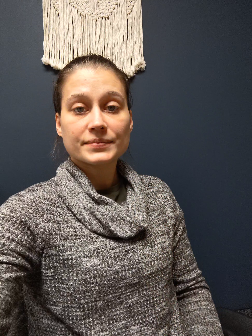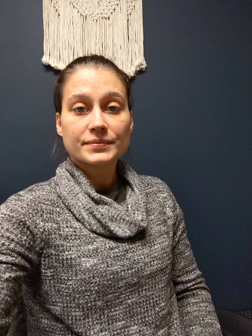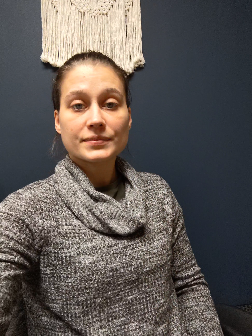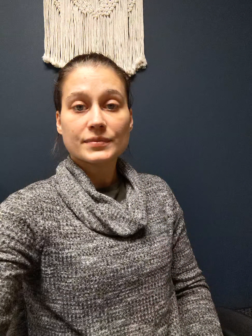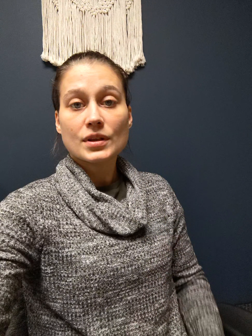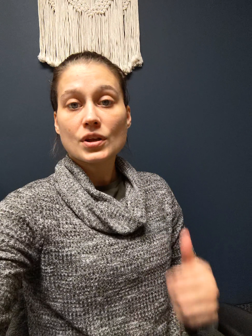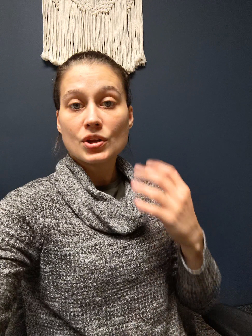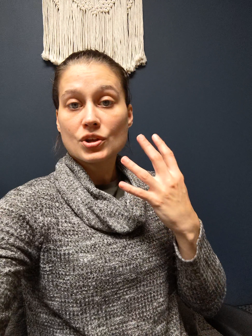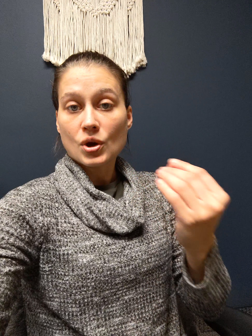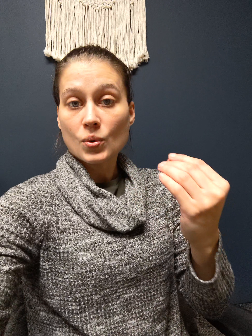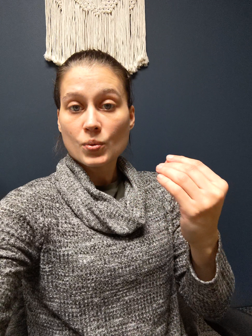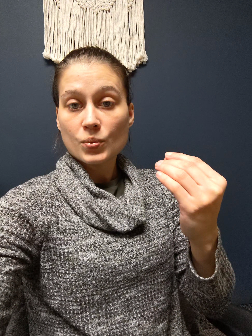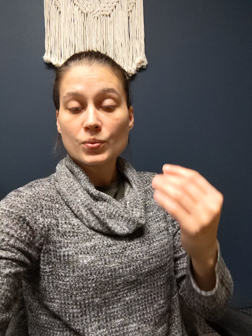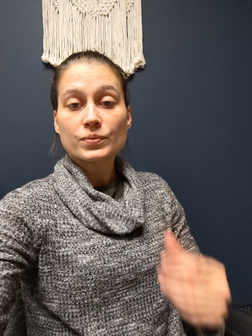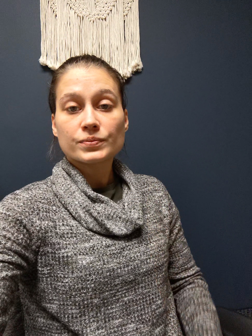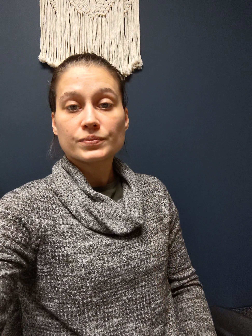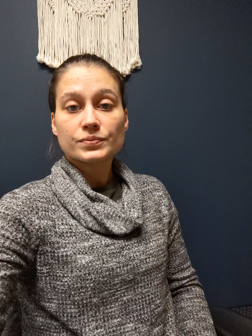go